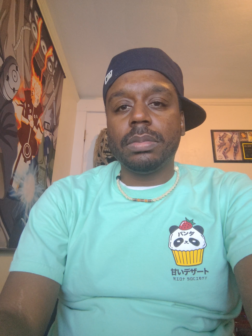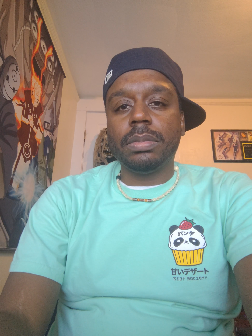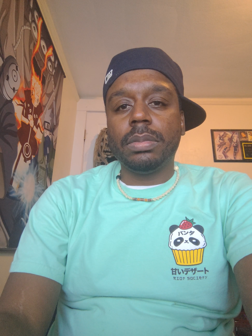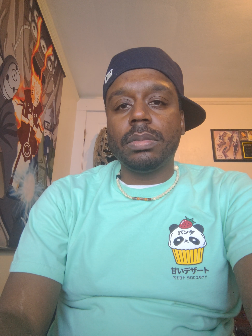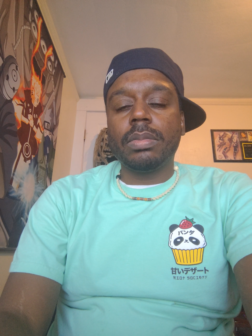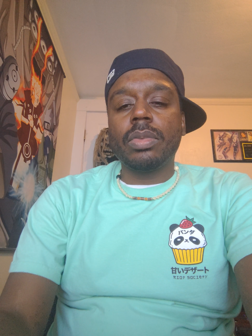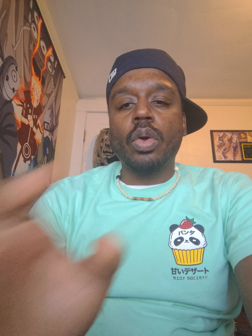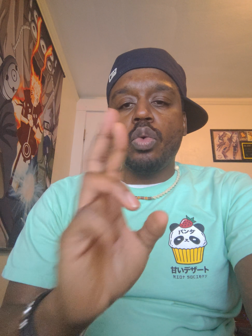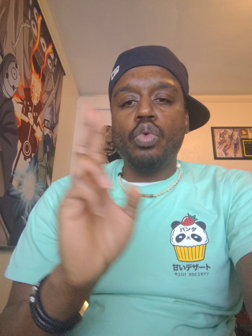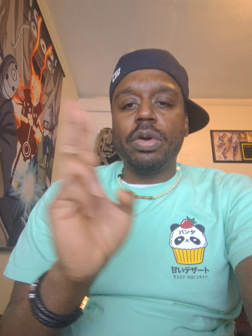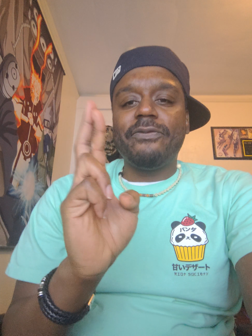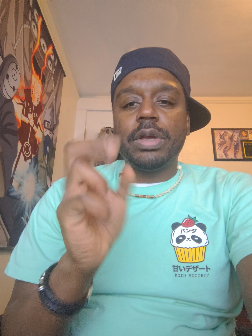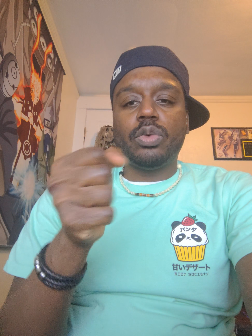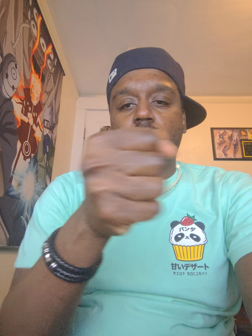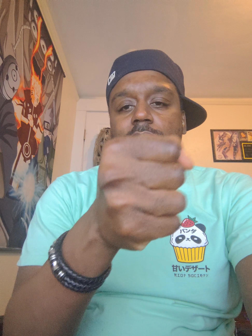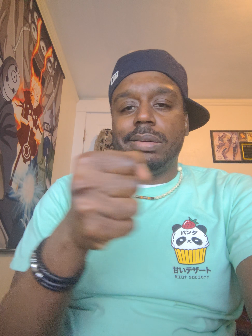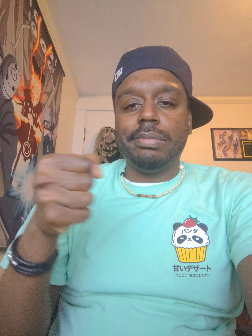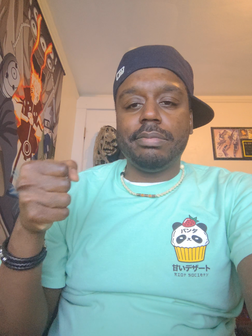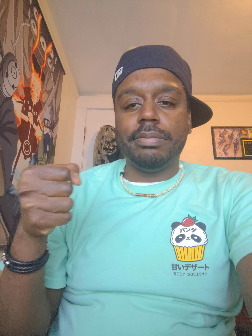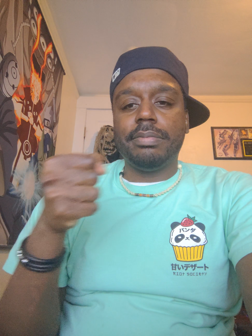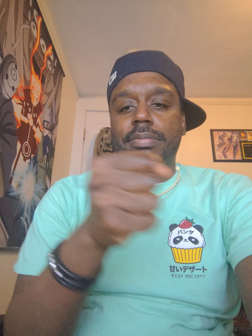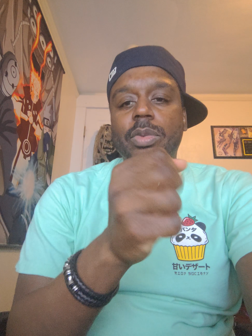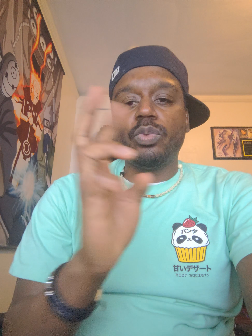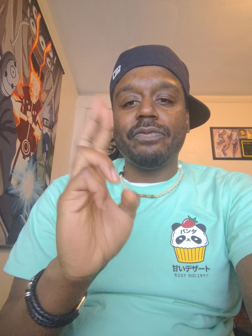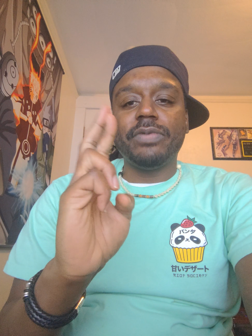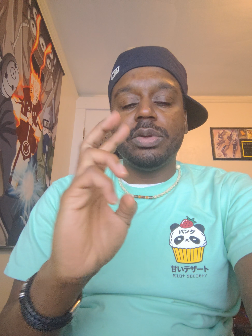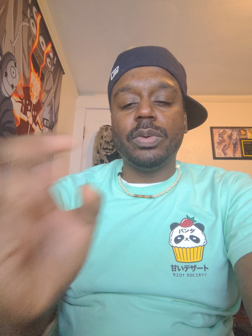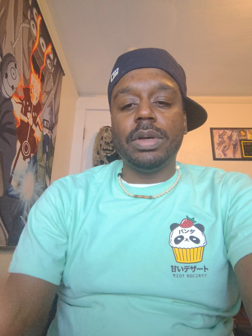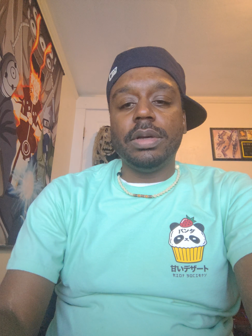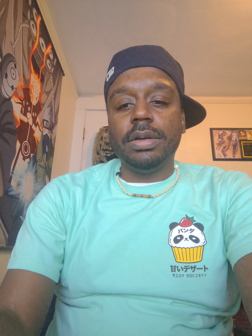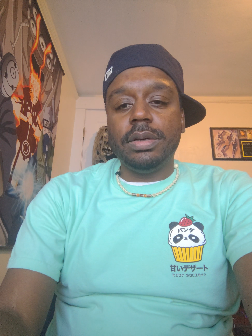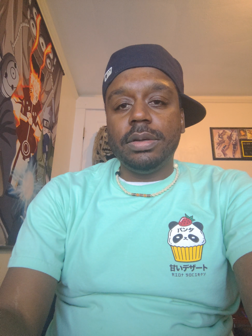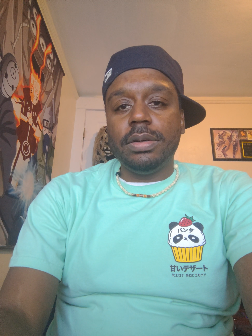refrigerator